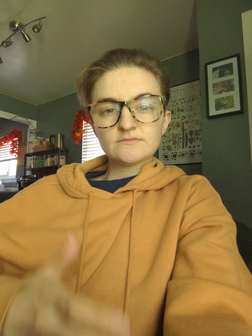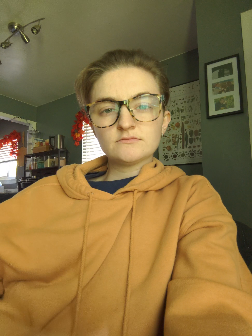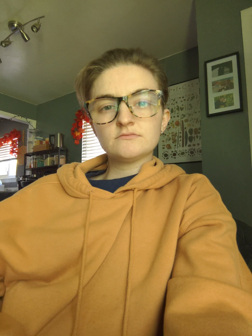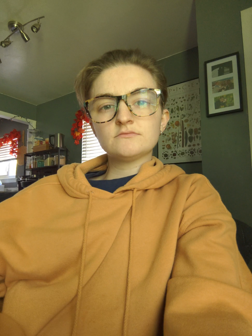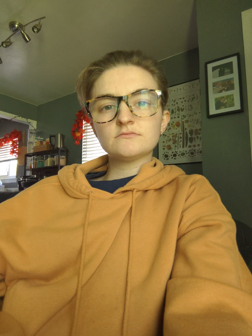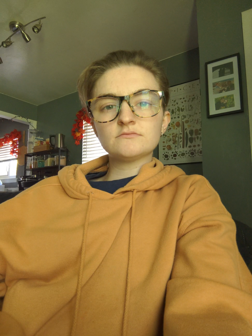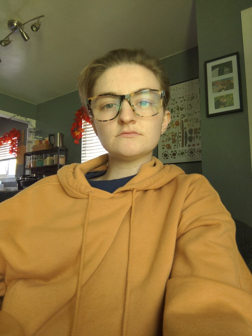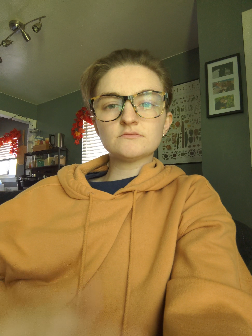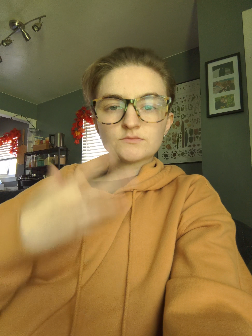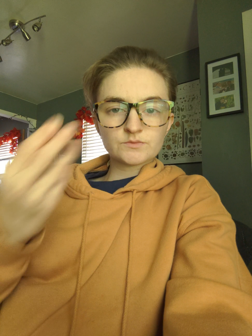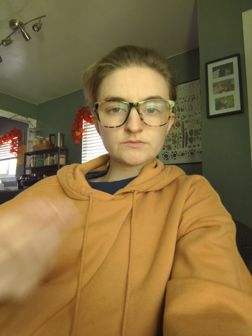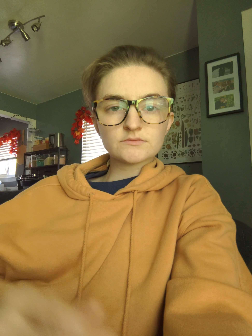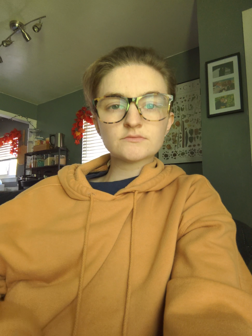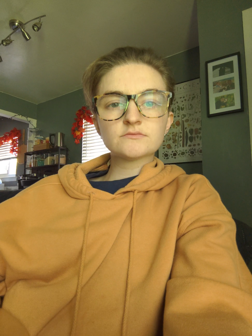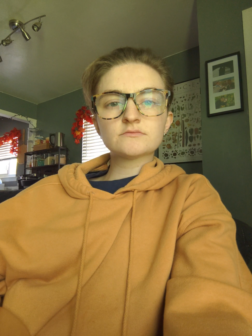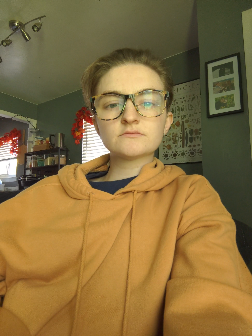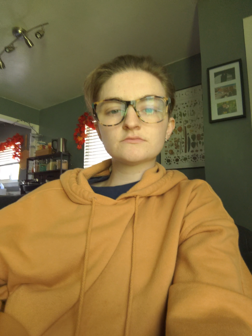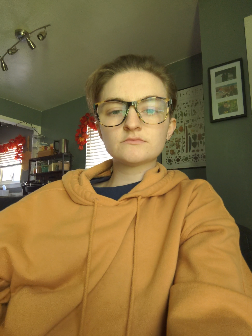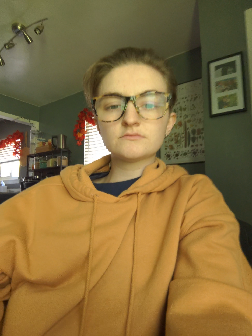got to